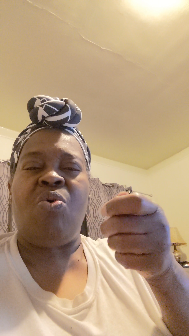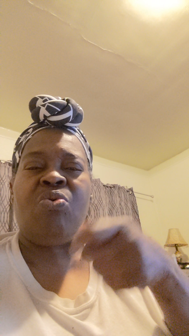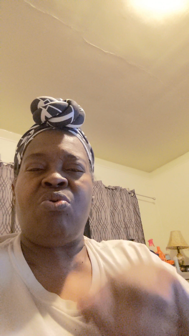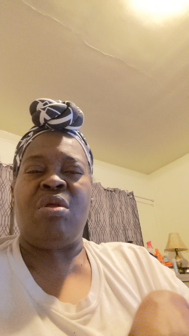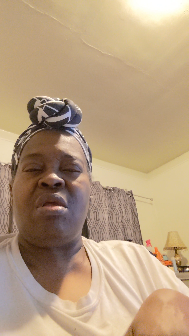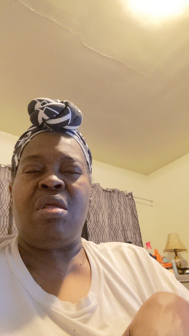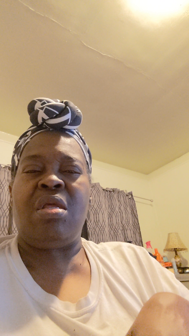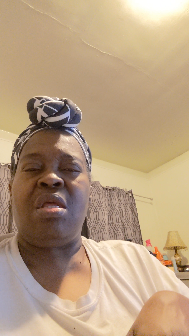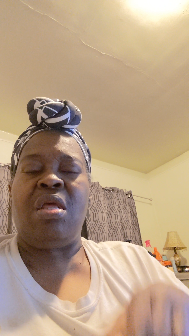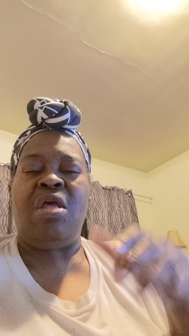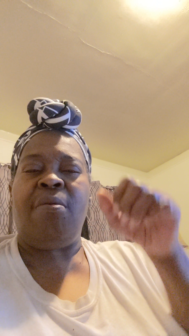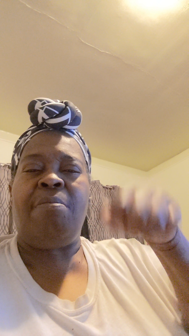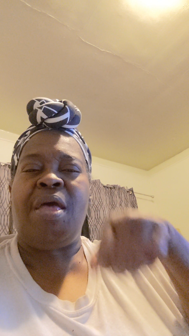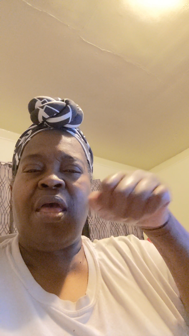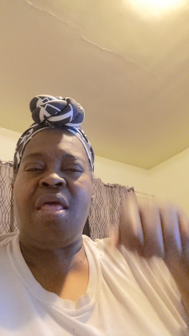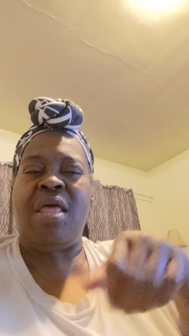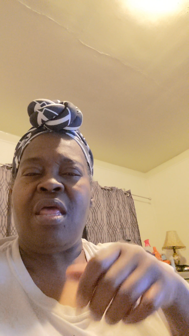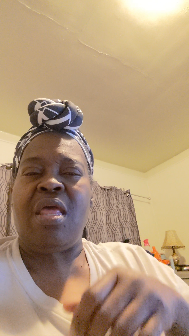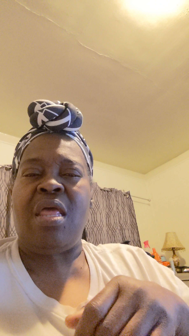bicycle